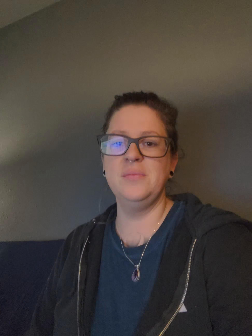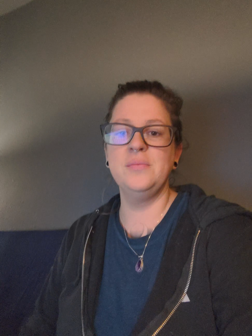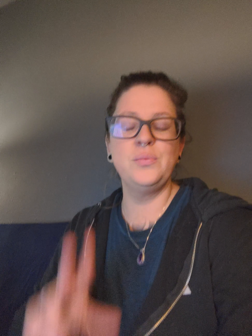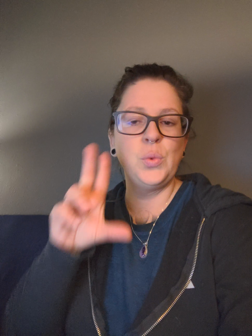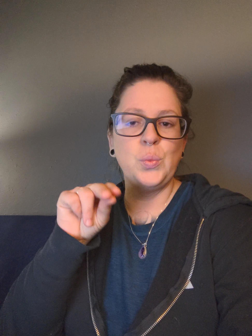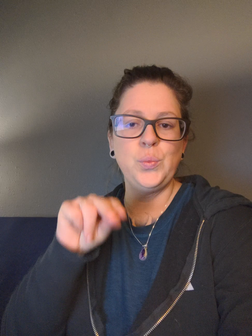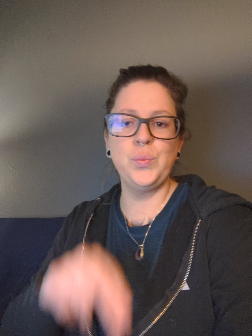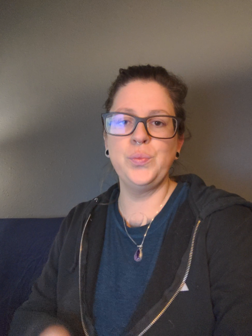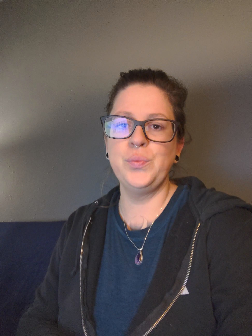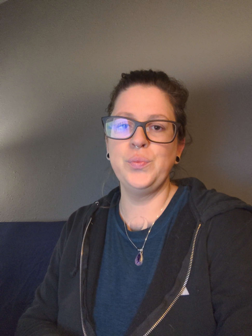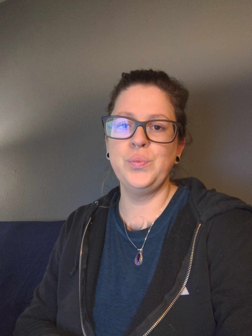no